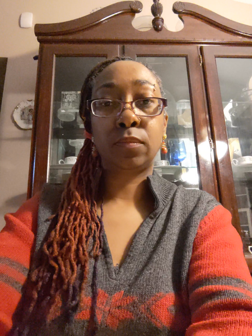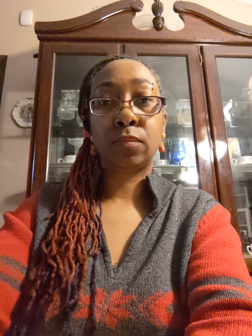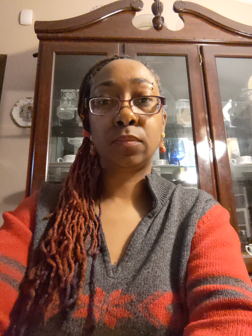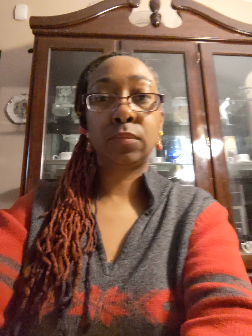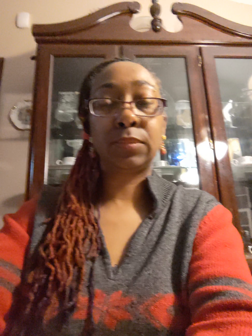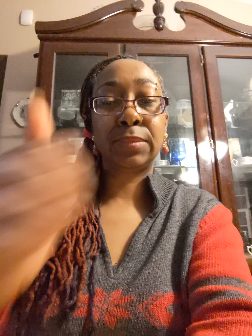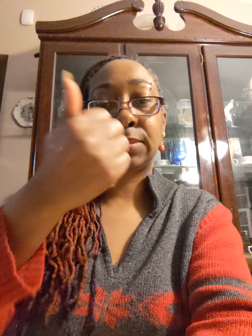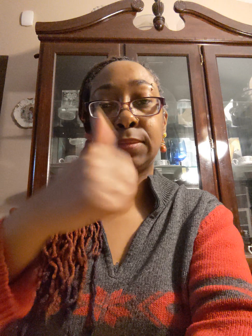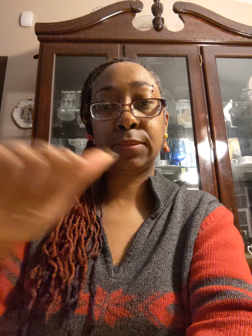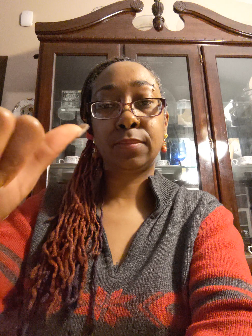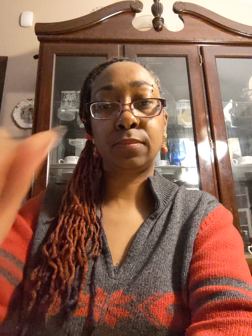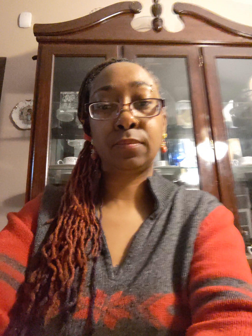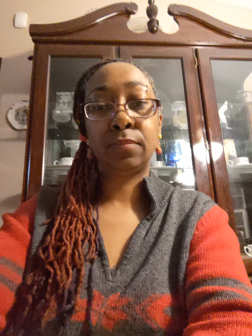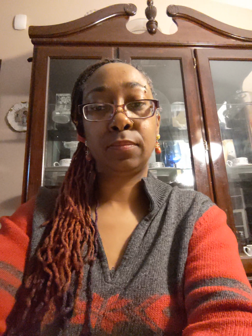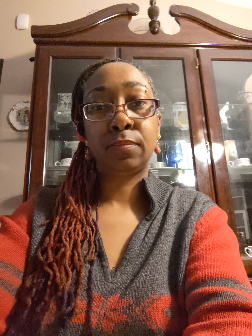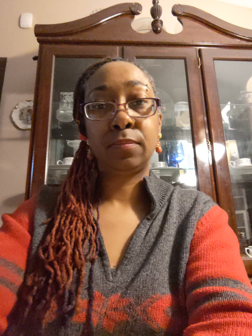any